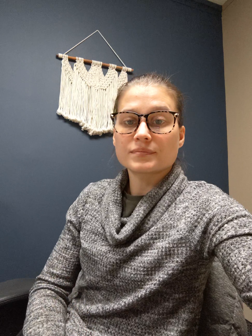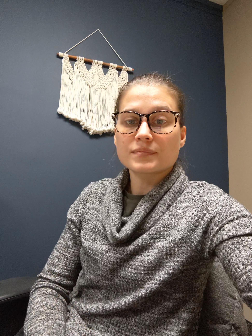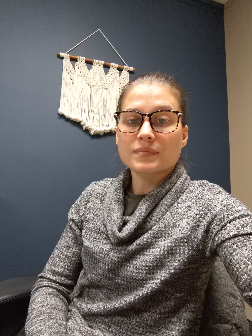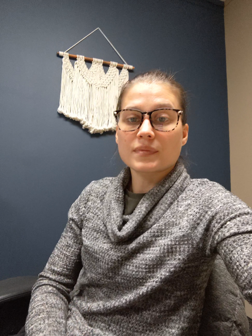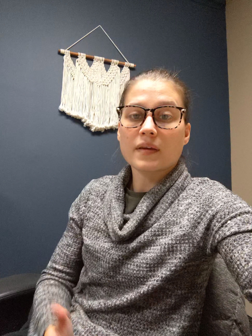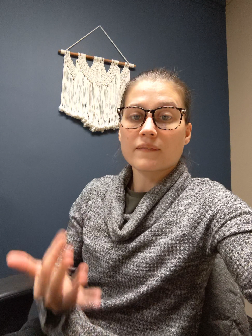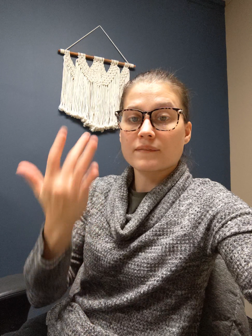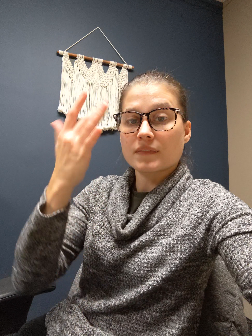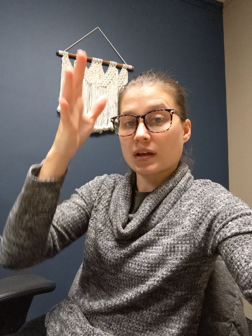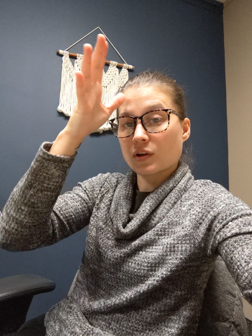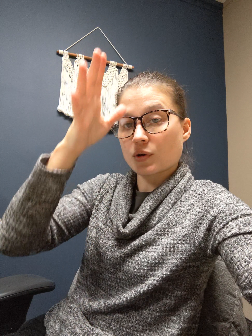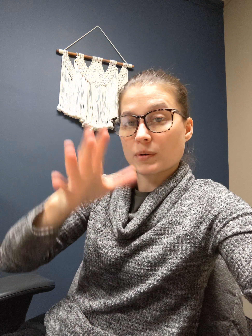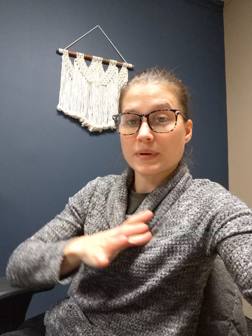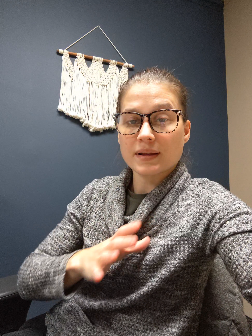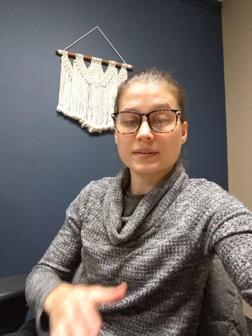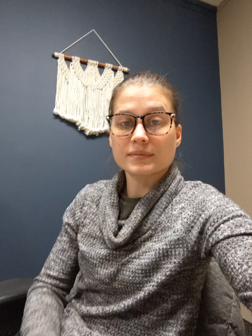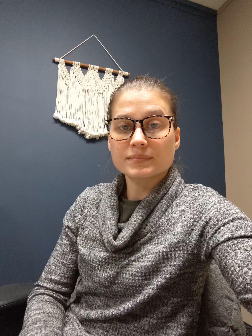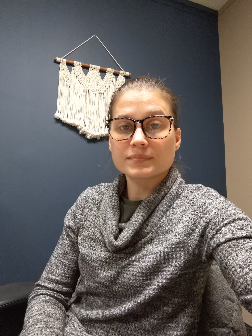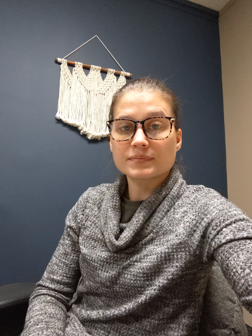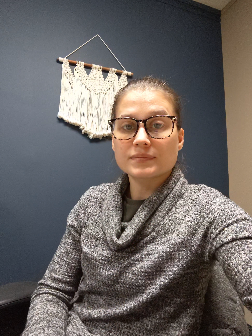fireman